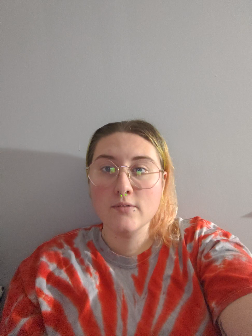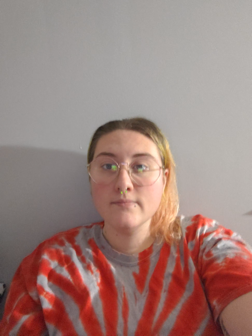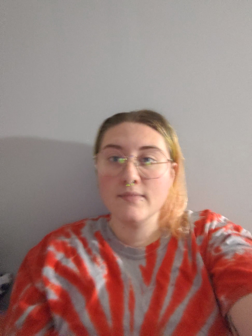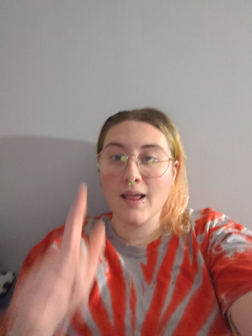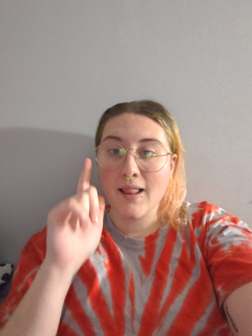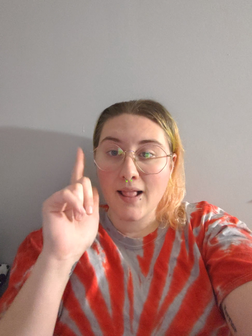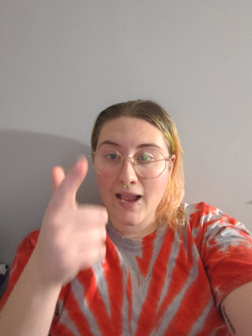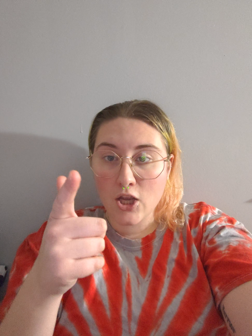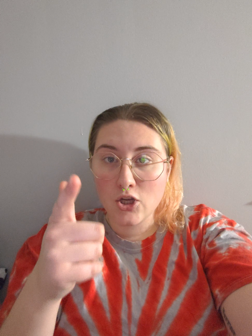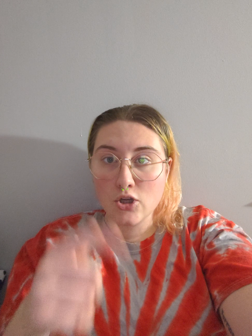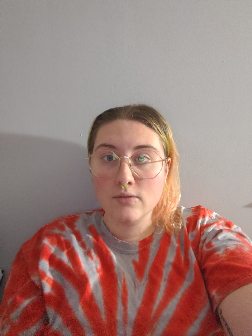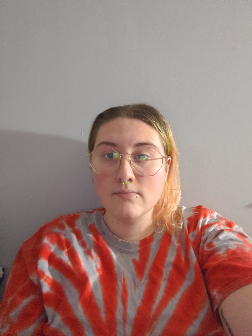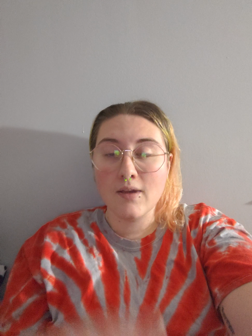later